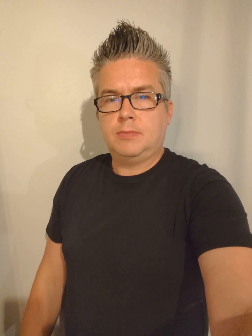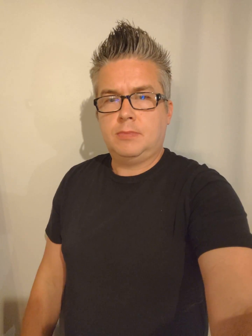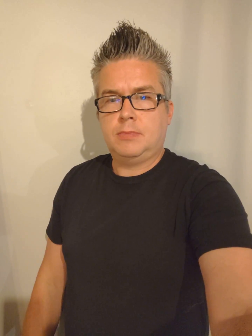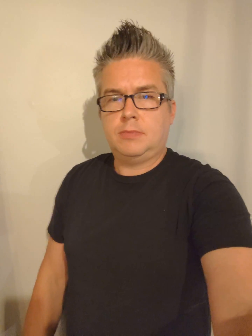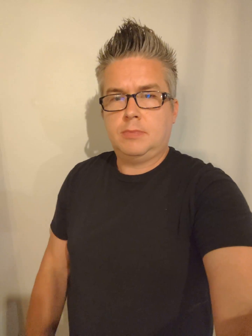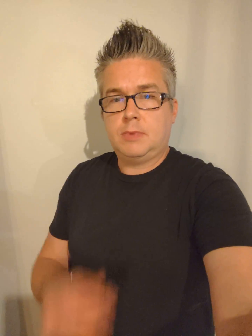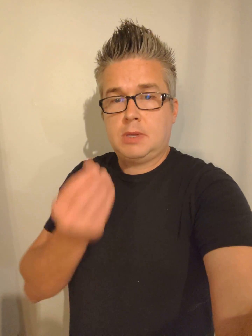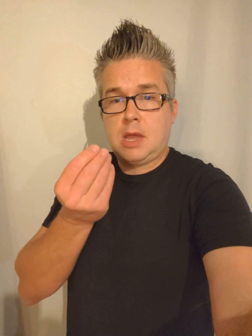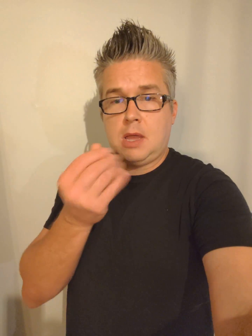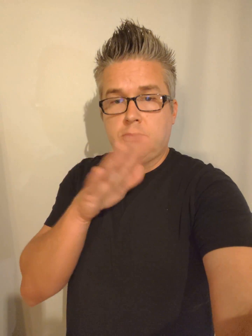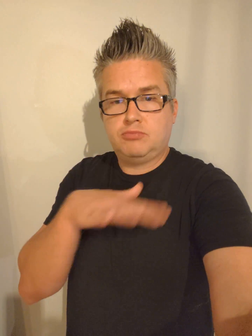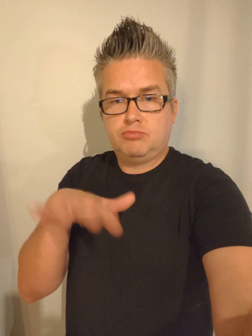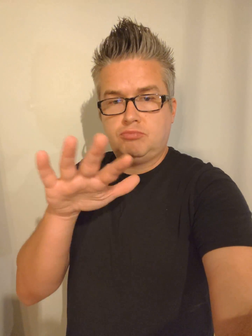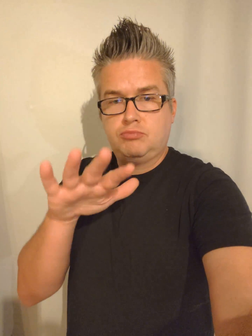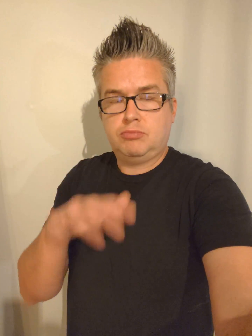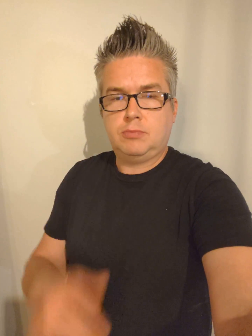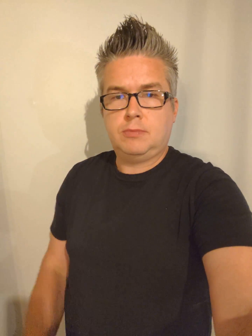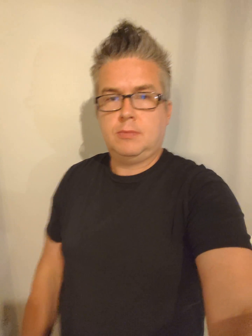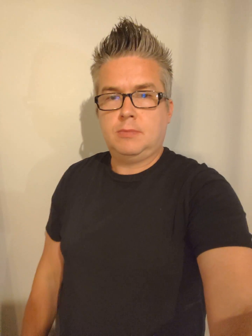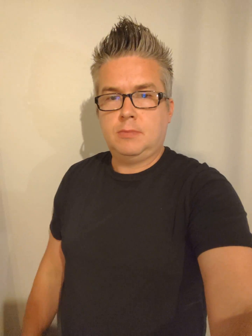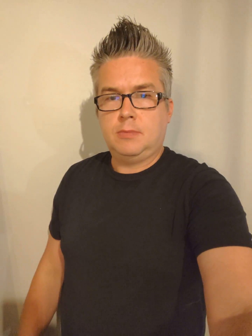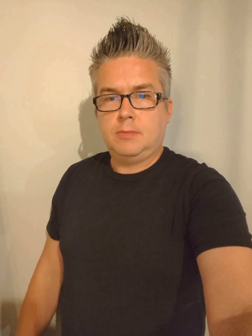garden